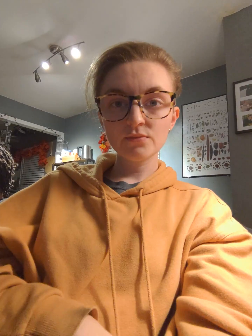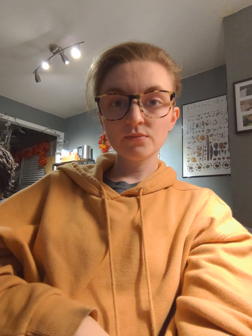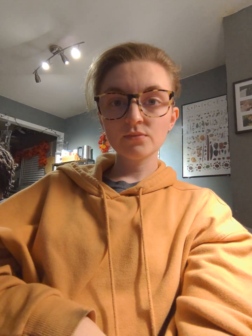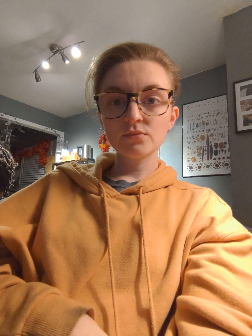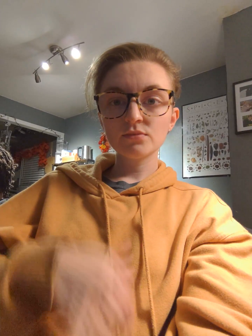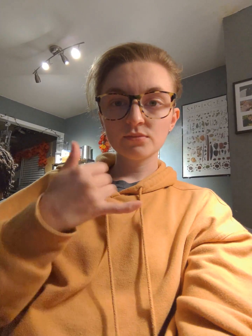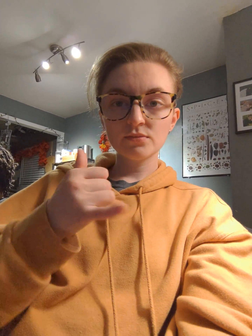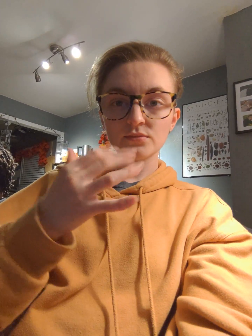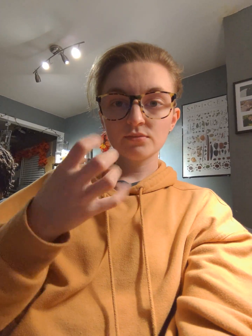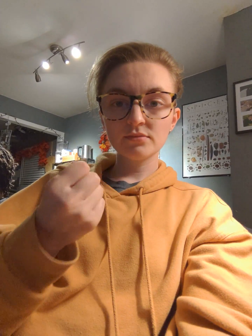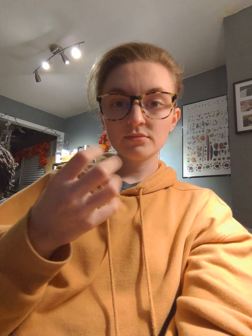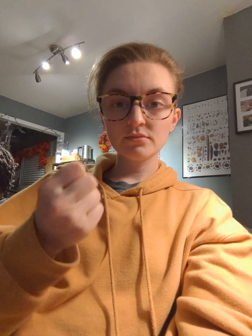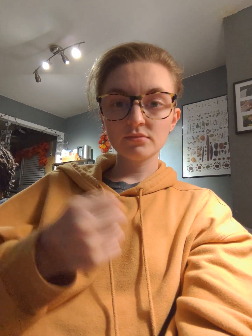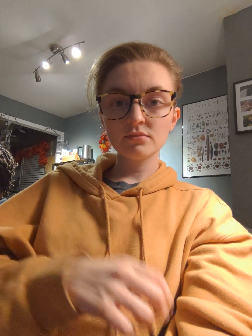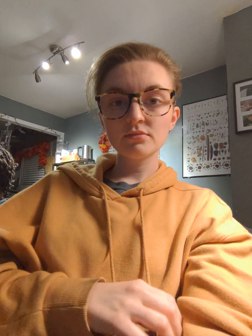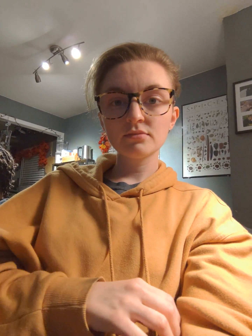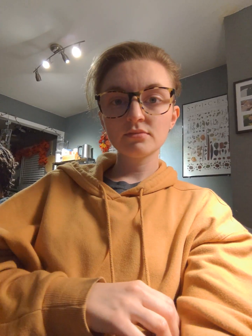play dough